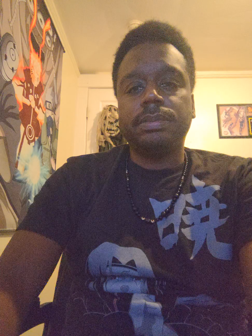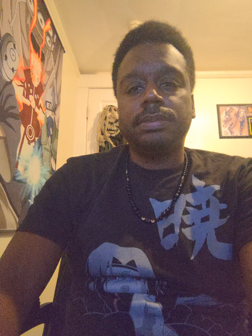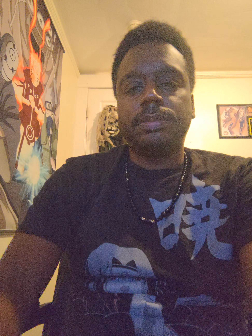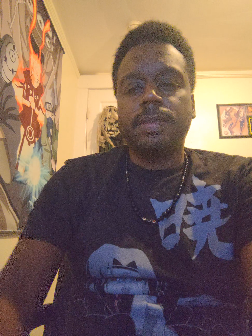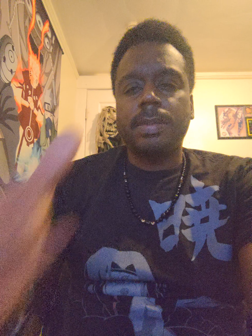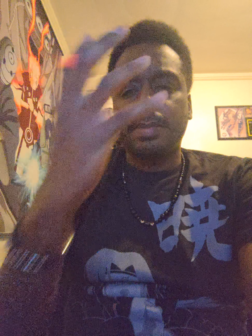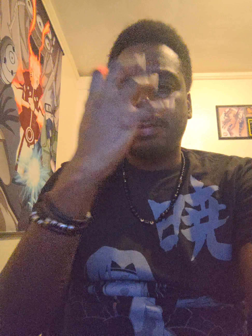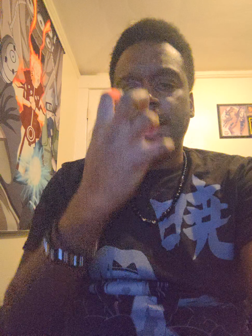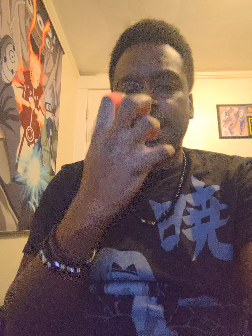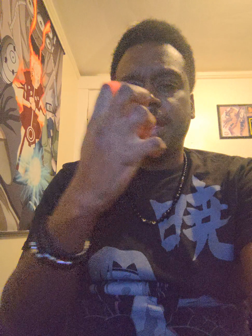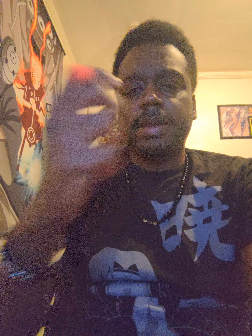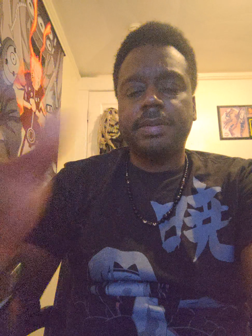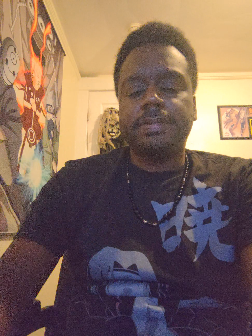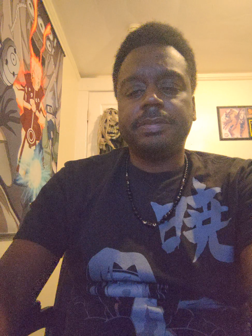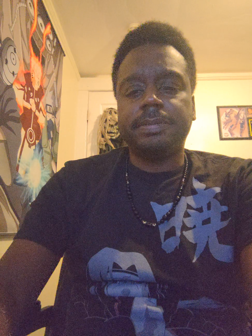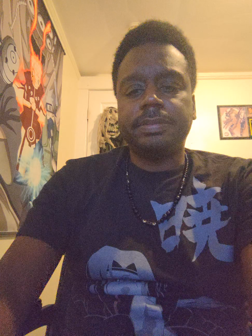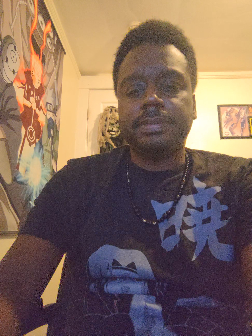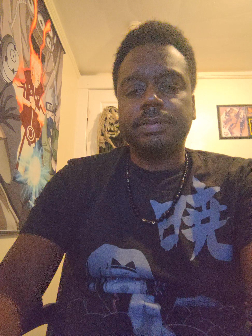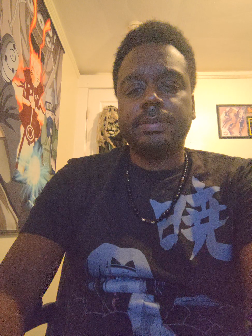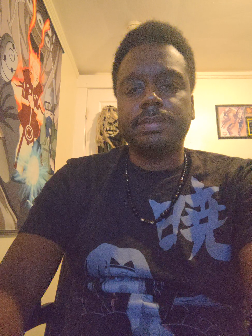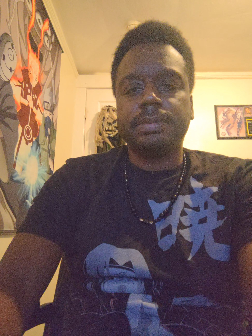mad